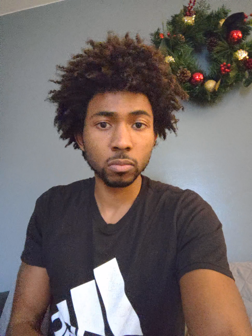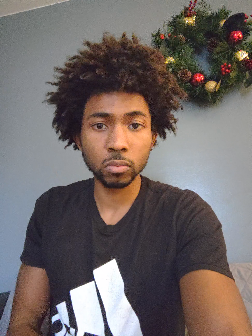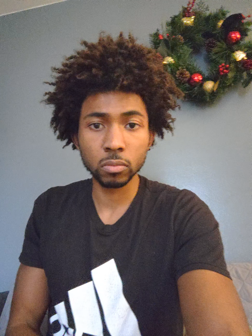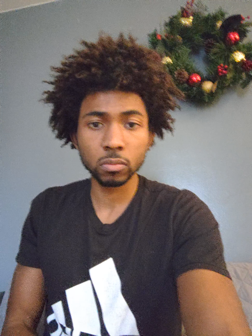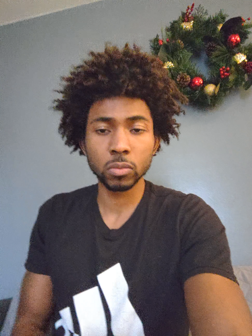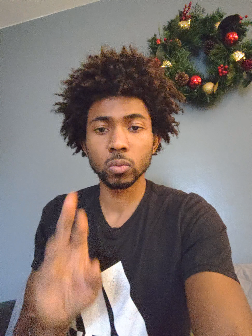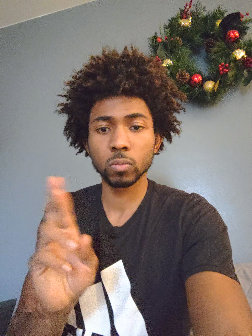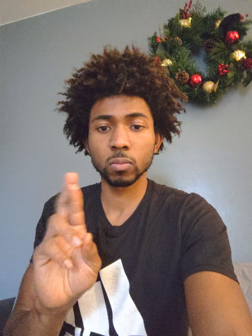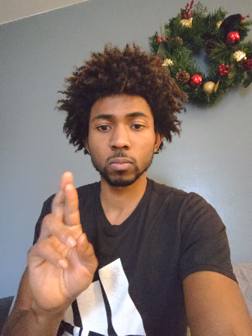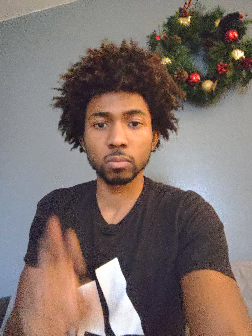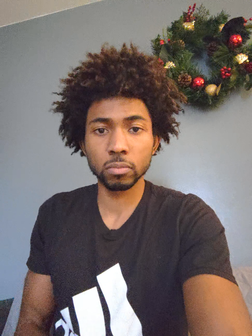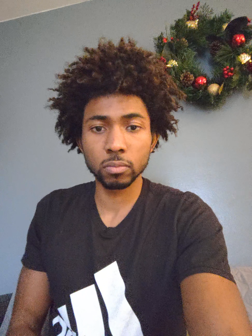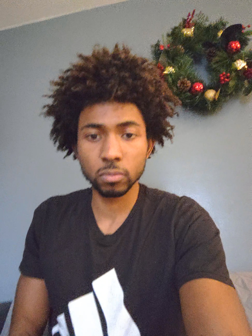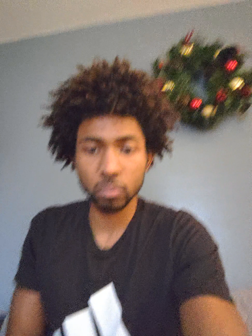refrigerator